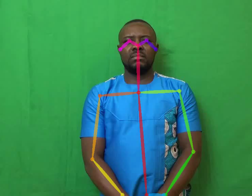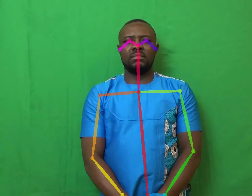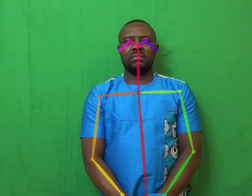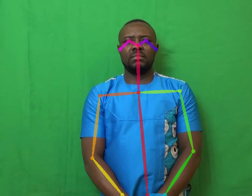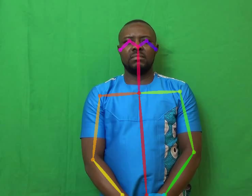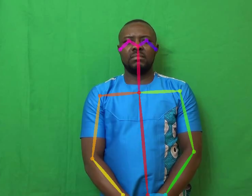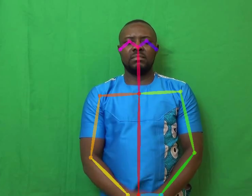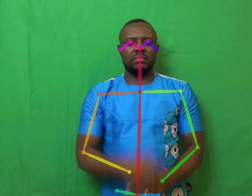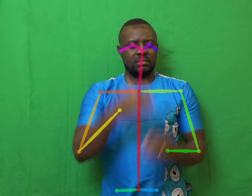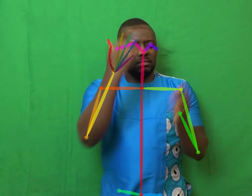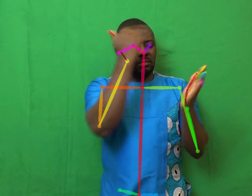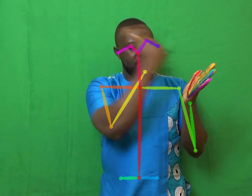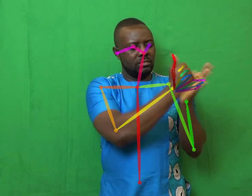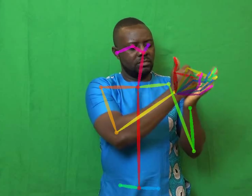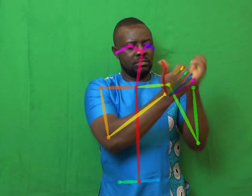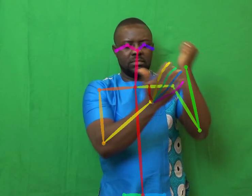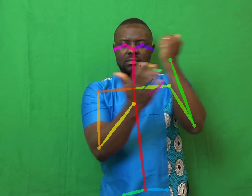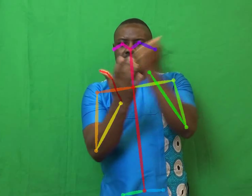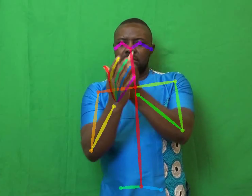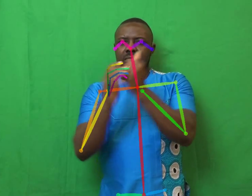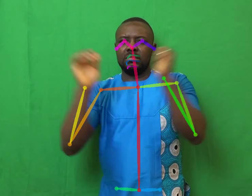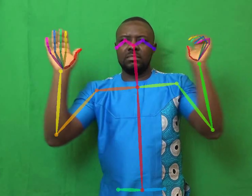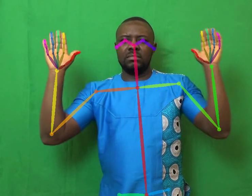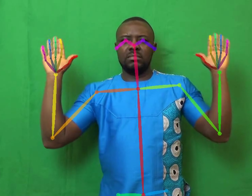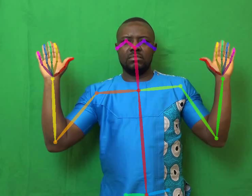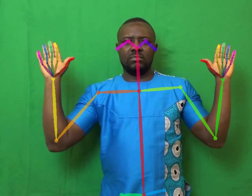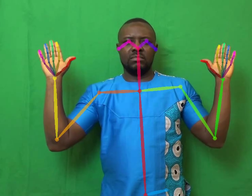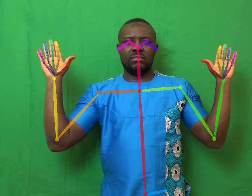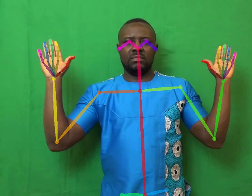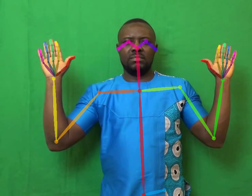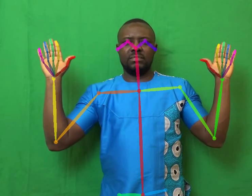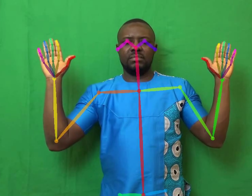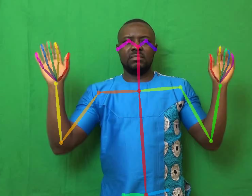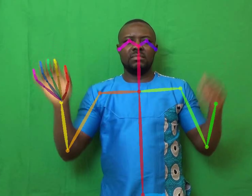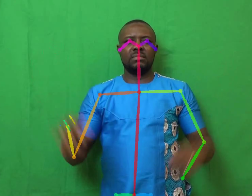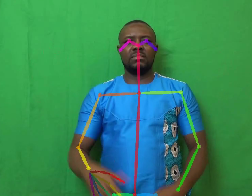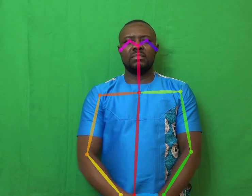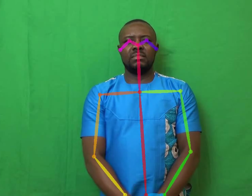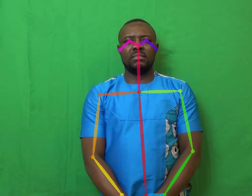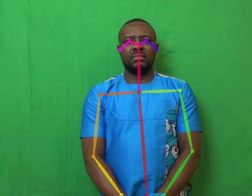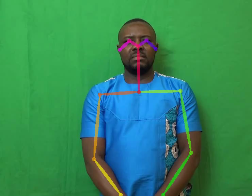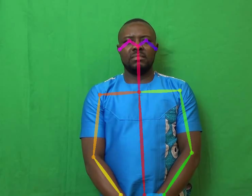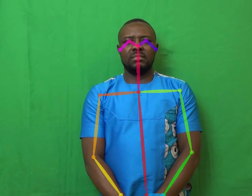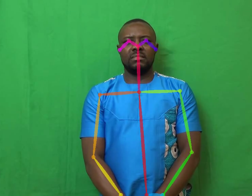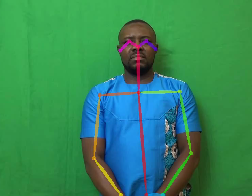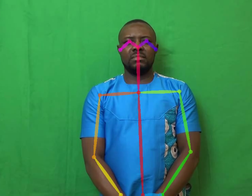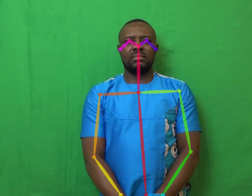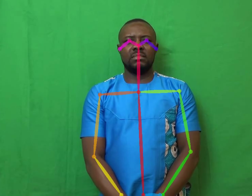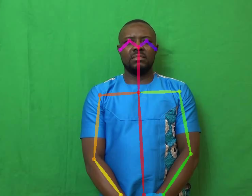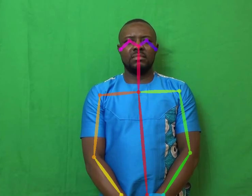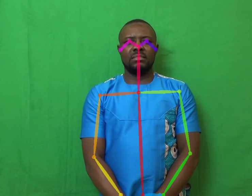crucify